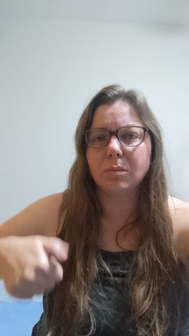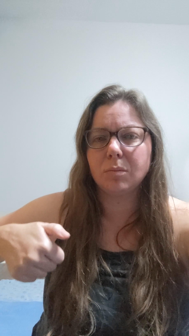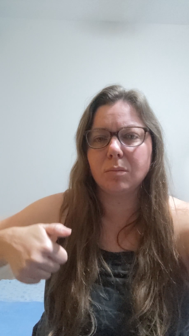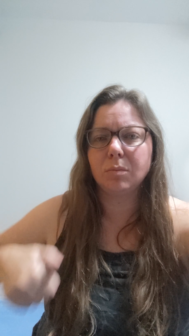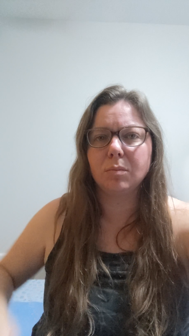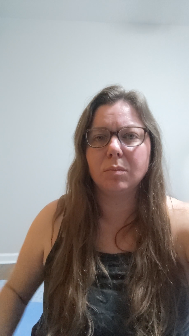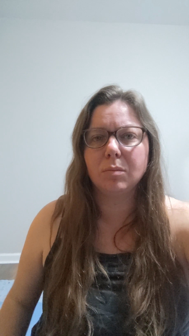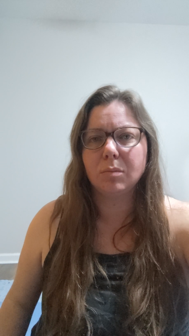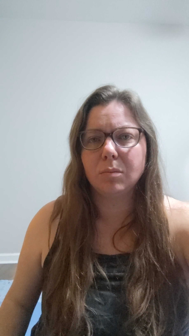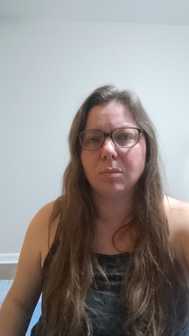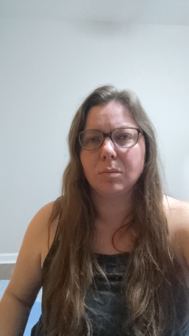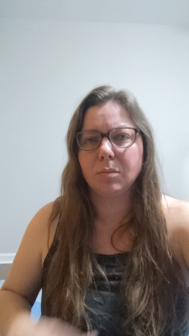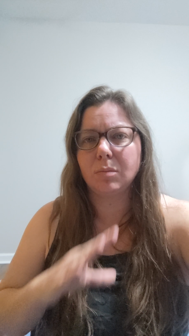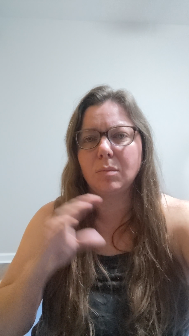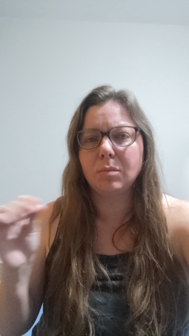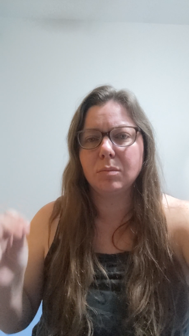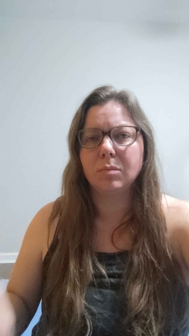and